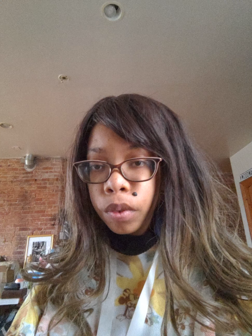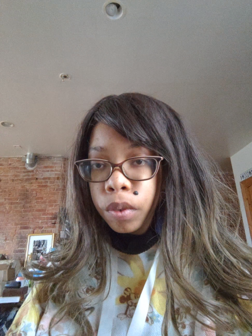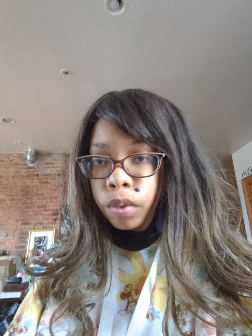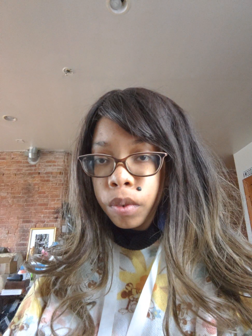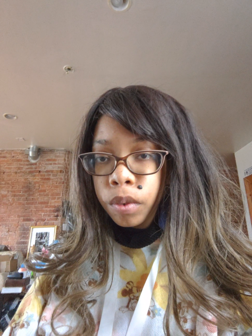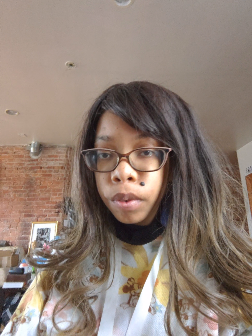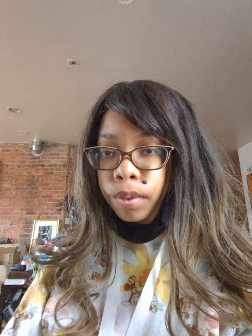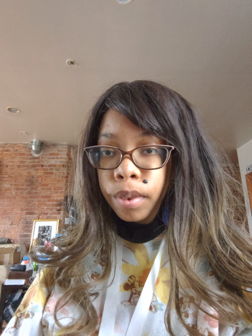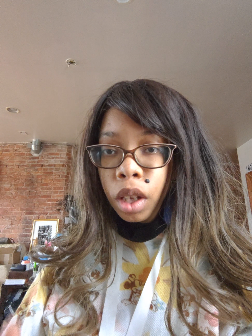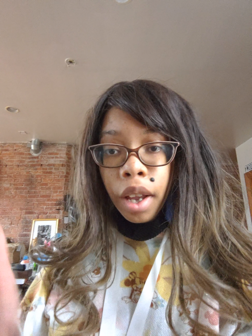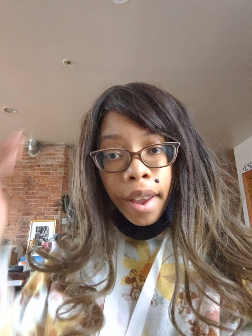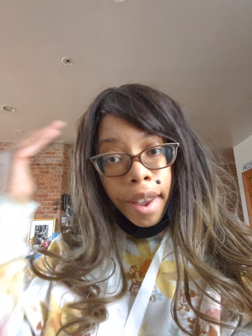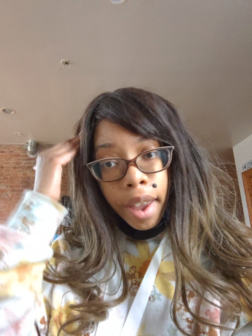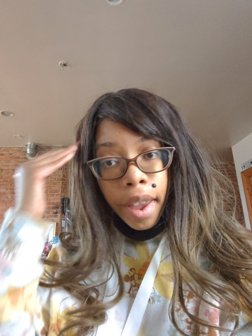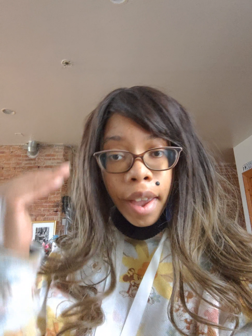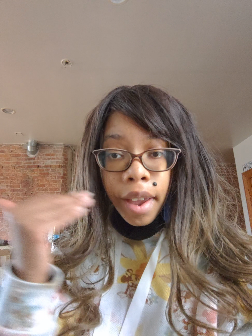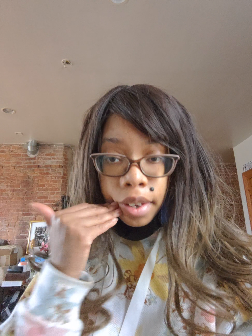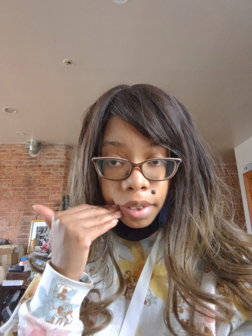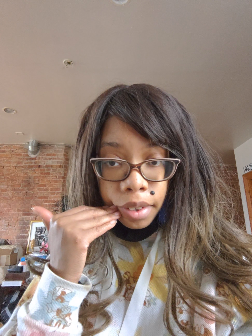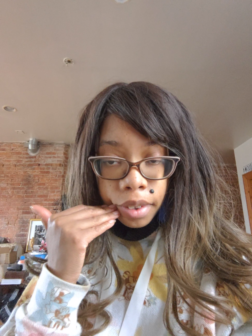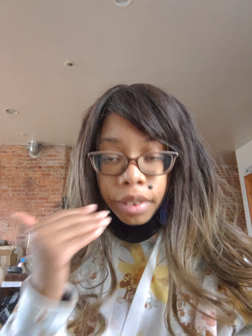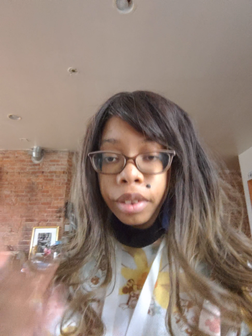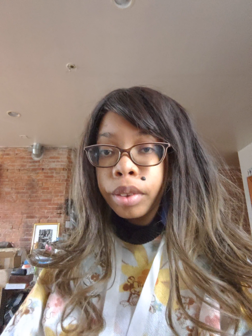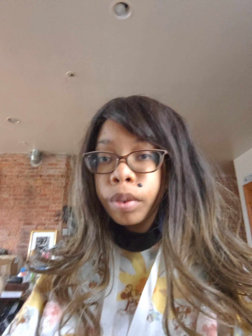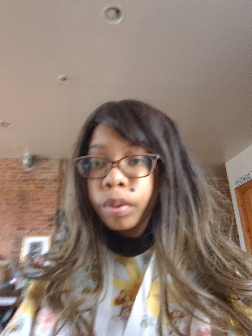head